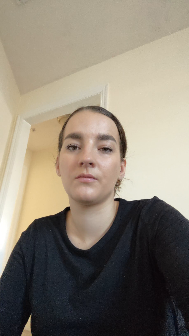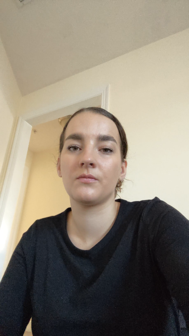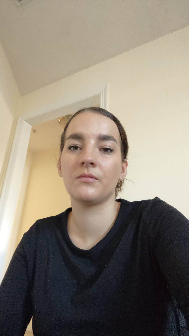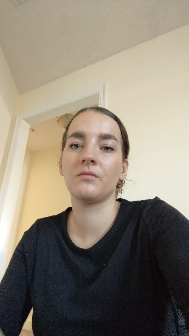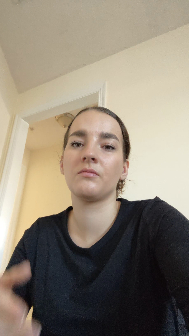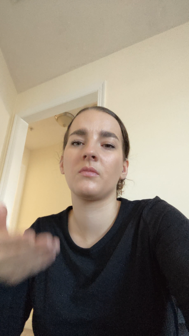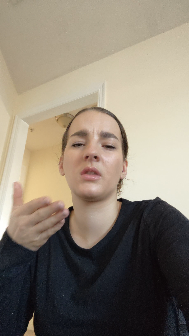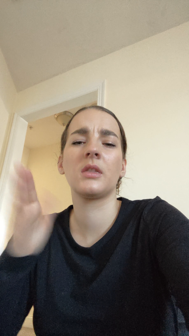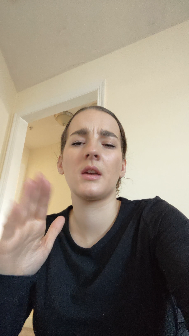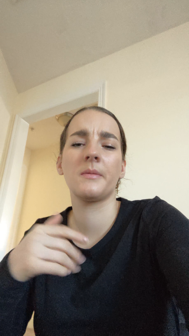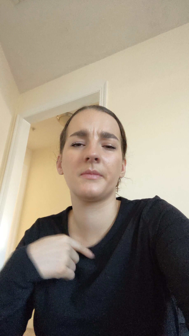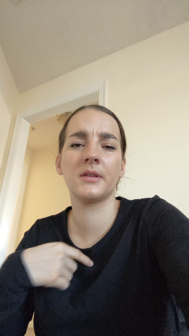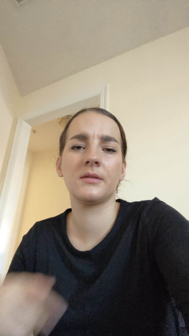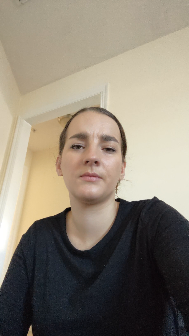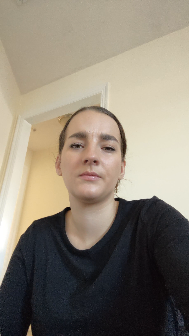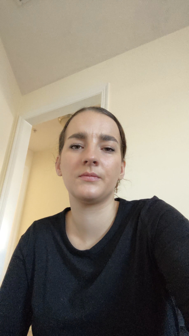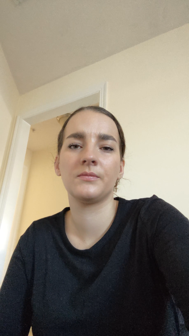let me